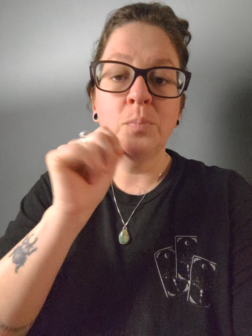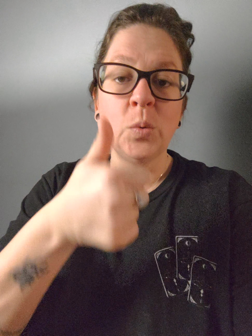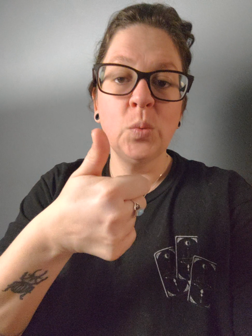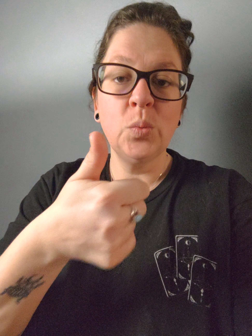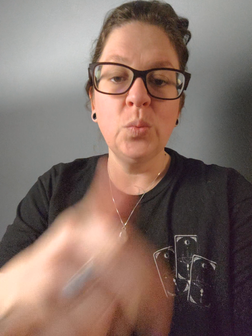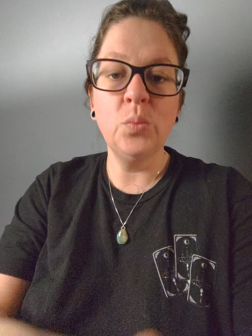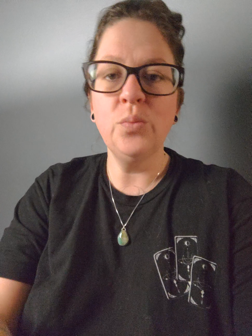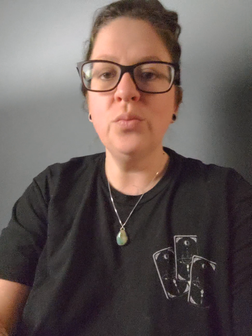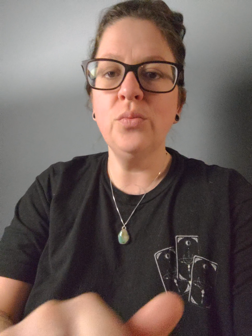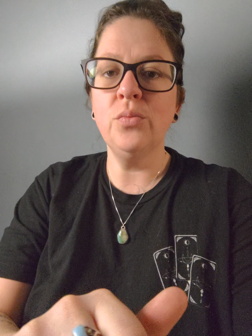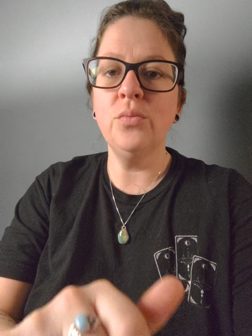tomorrow